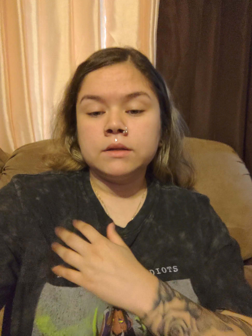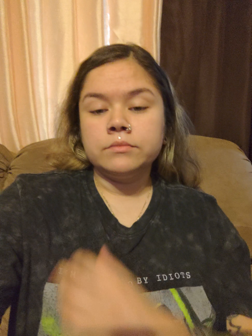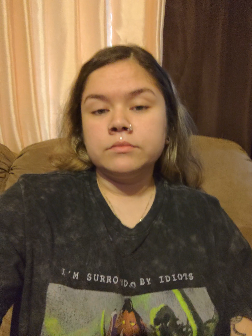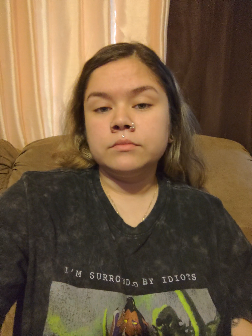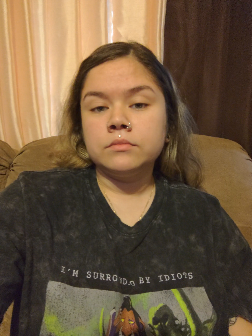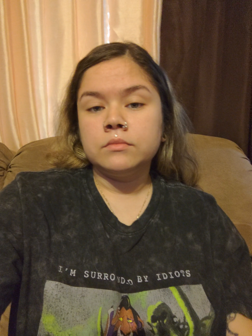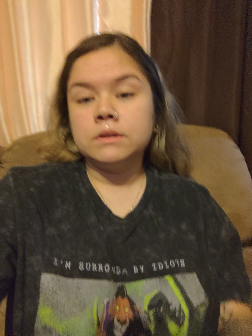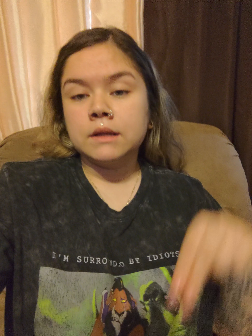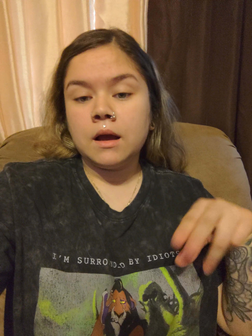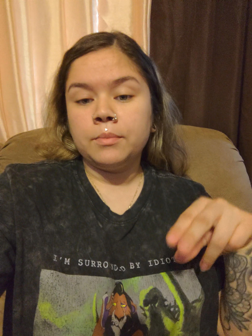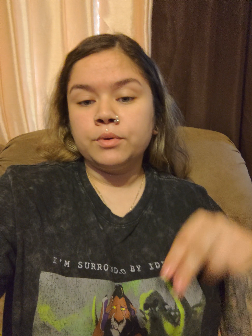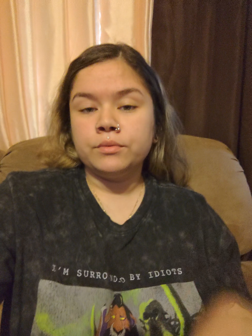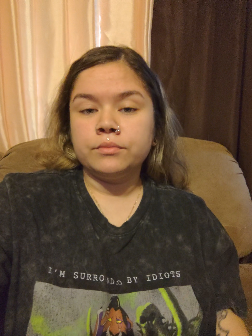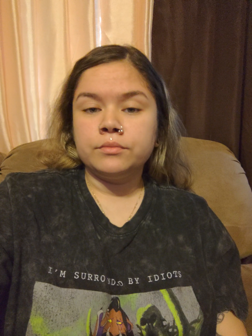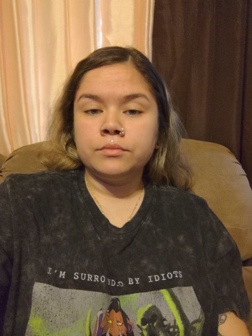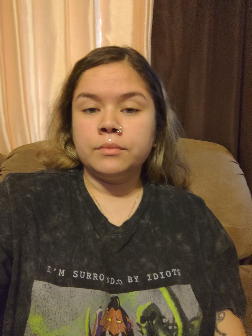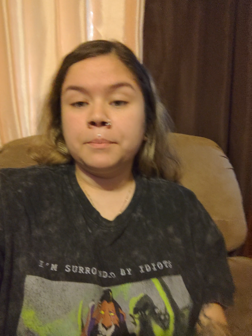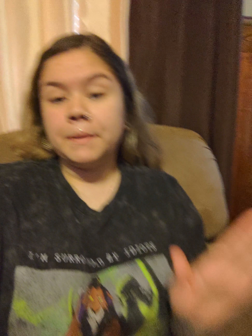diaper